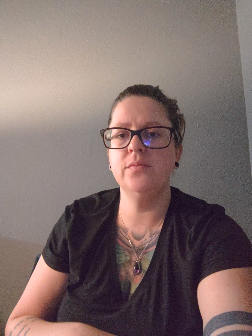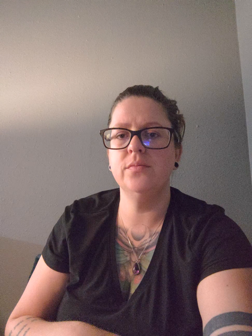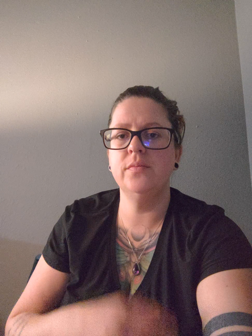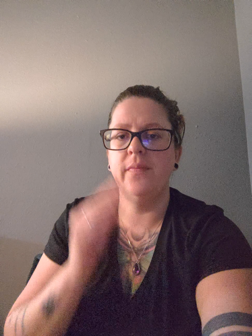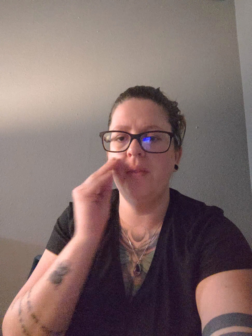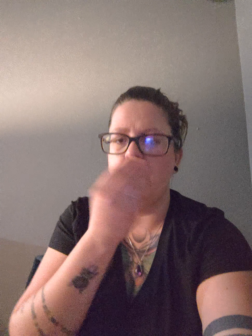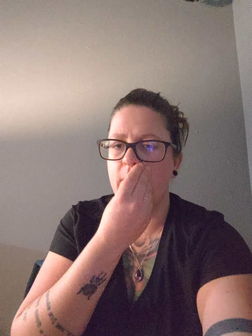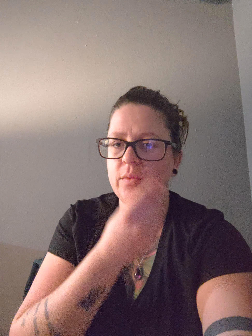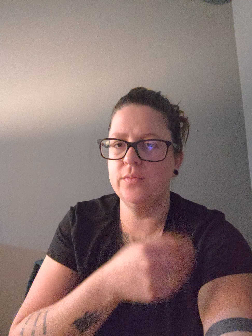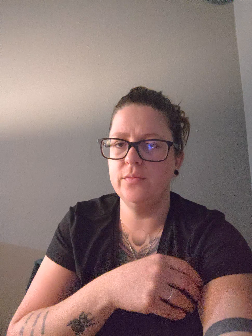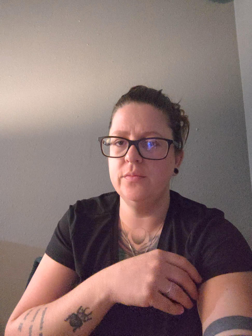flower